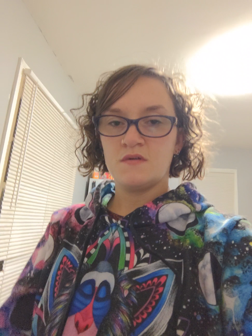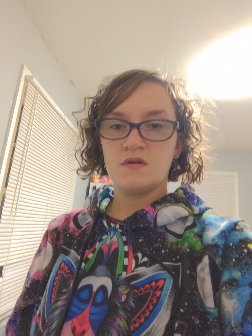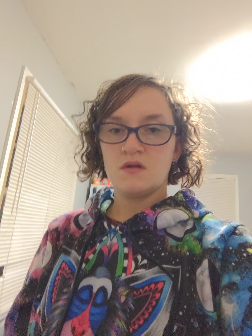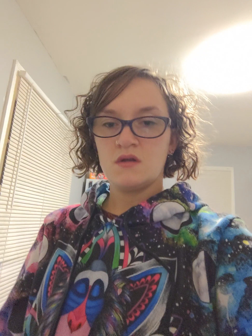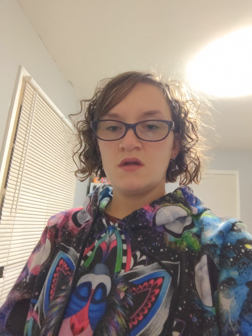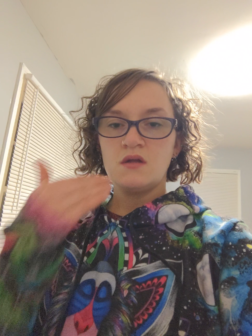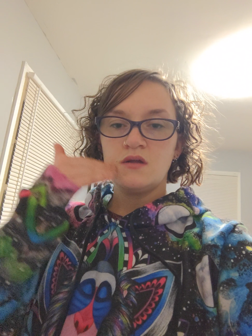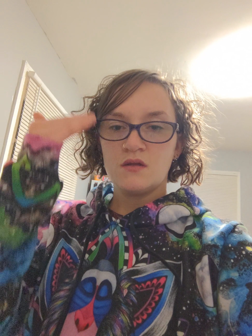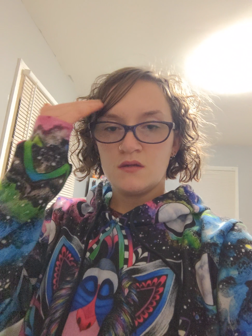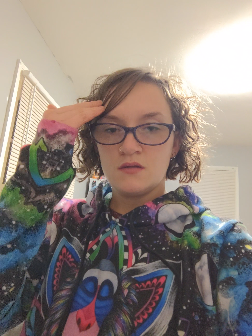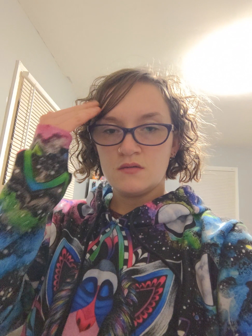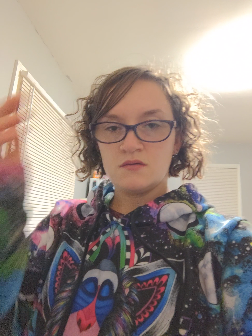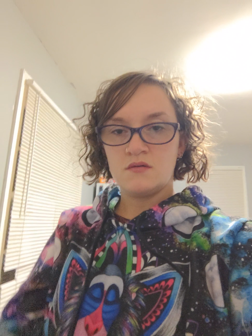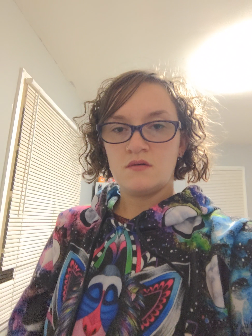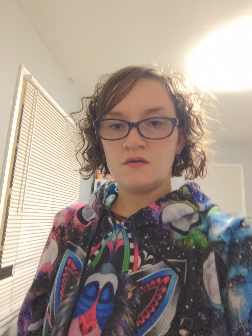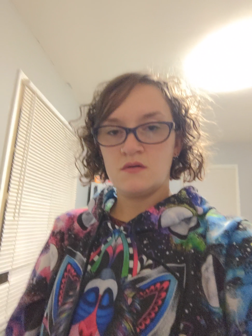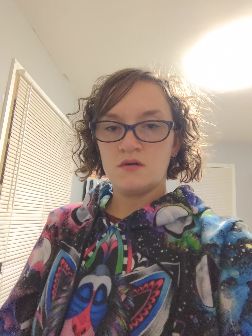head